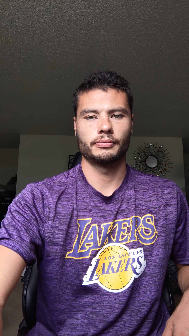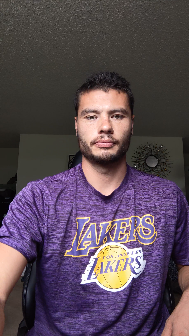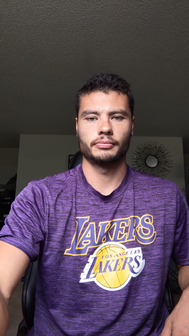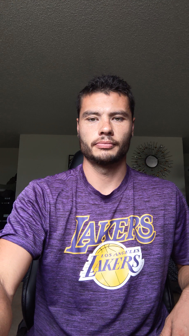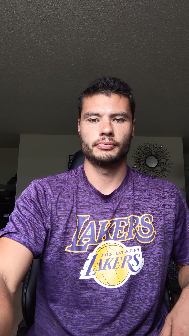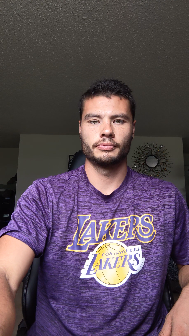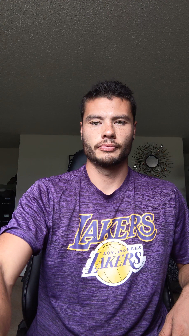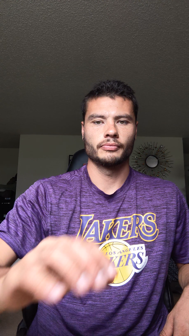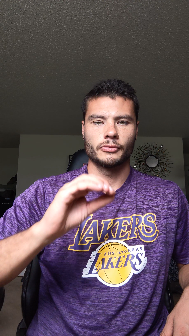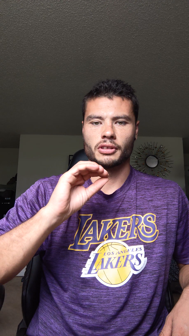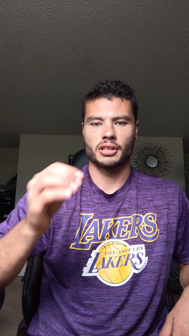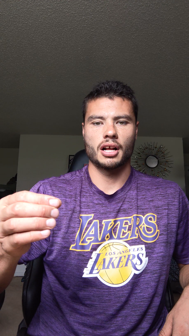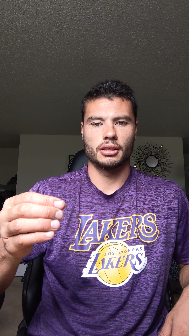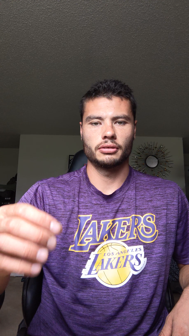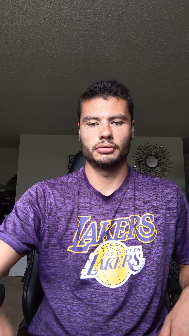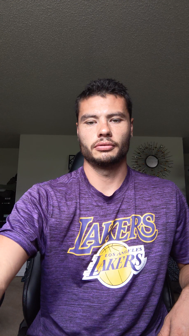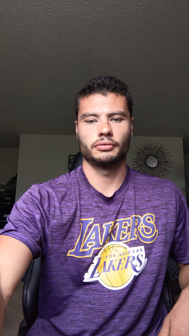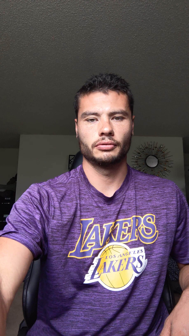none